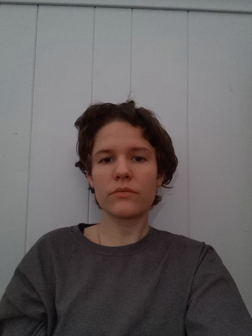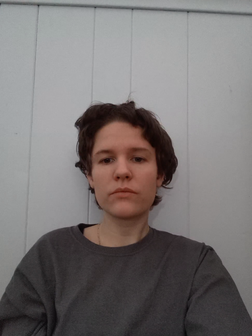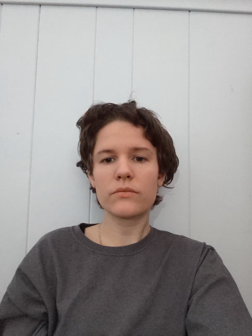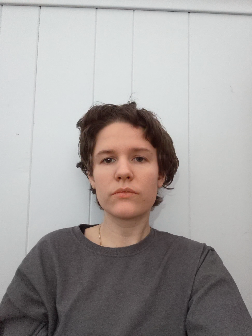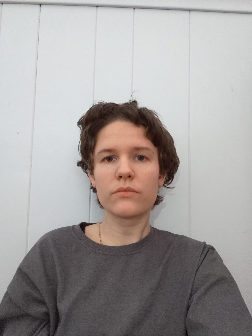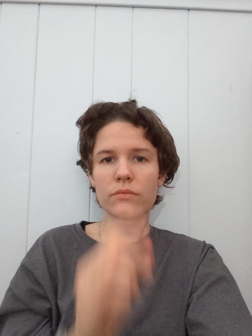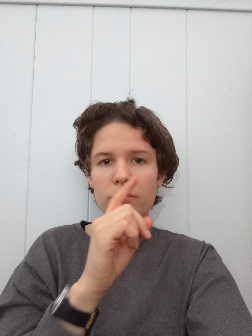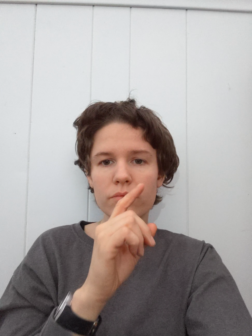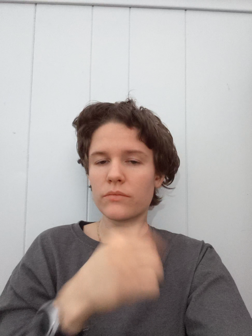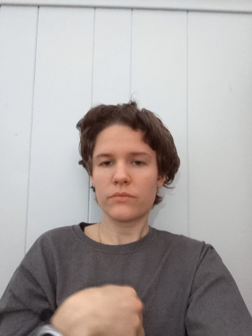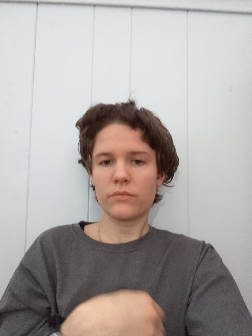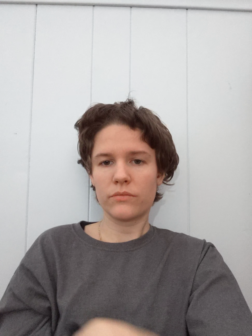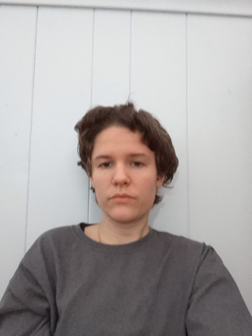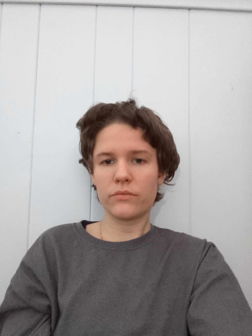fine